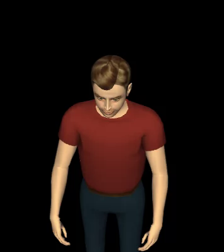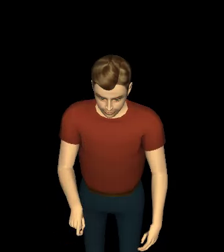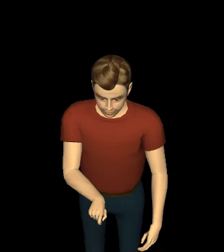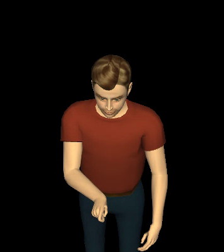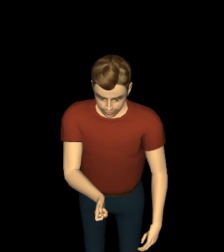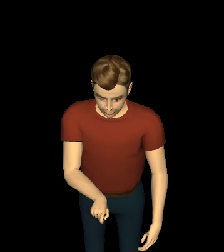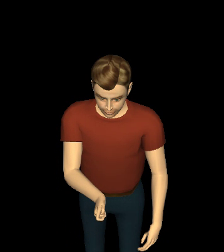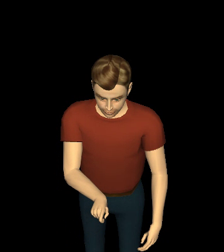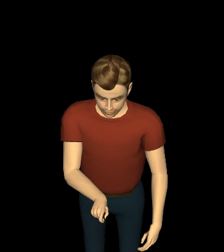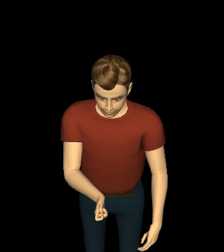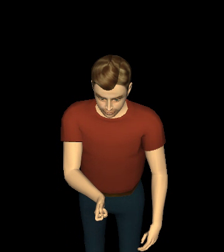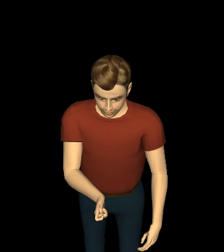مفتاح